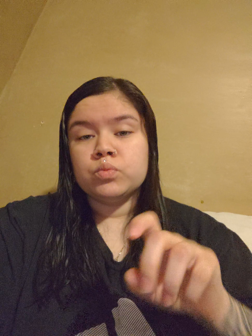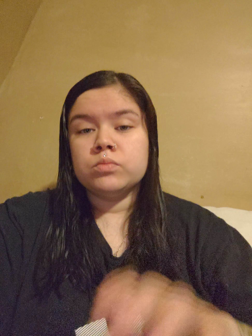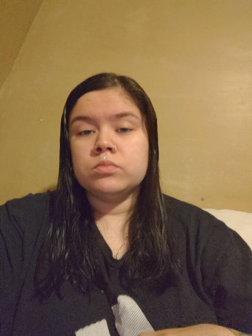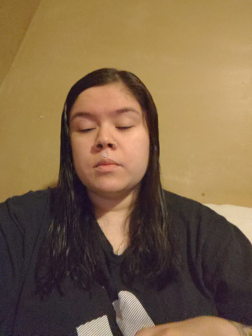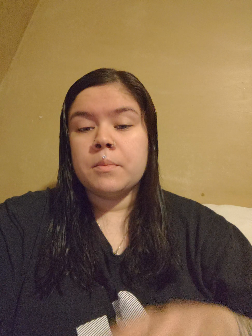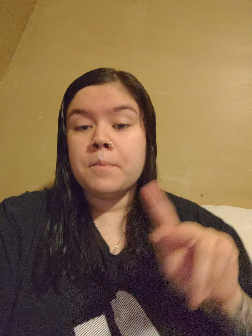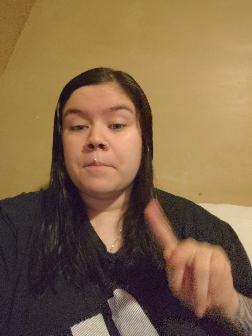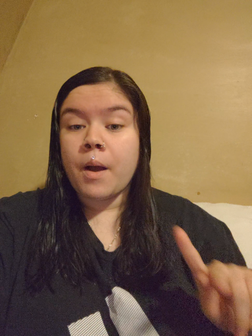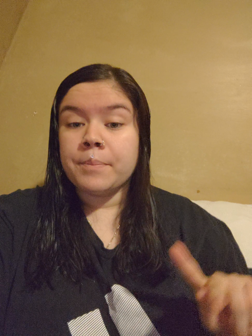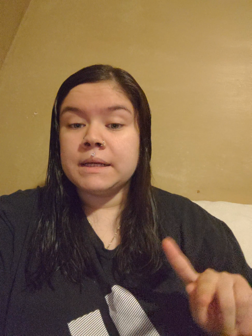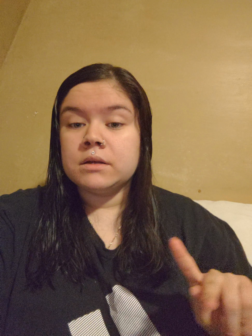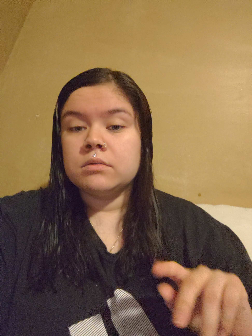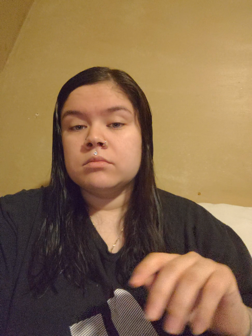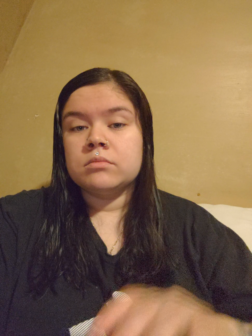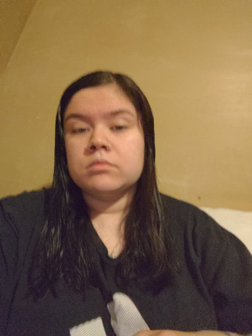puppy